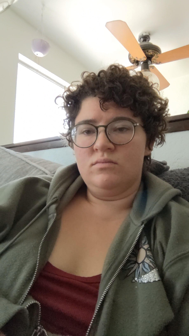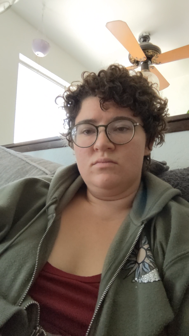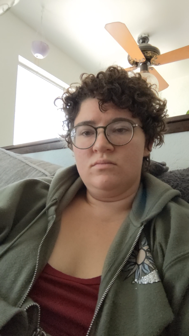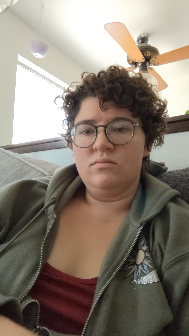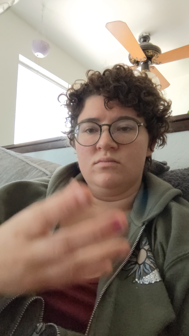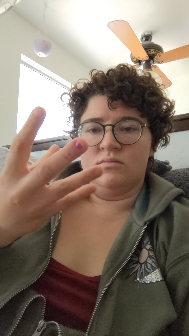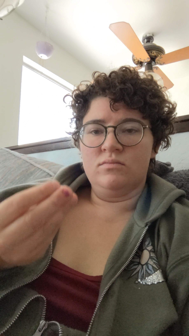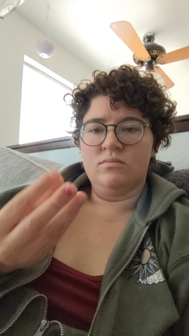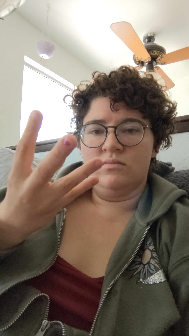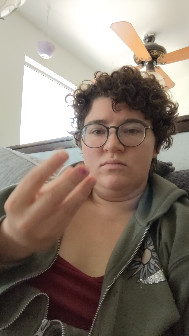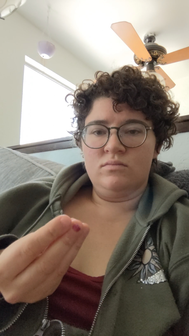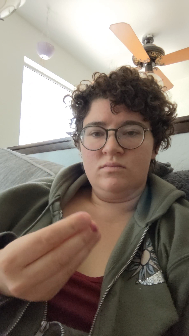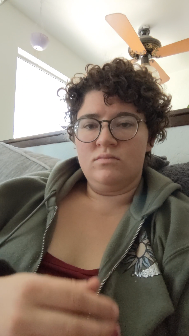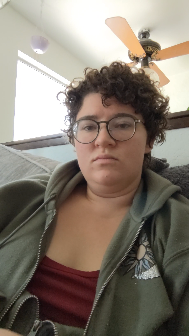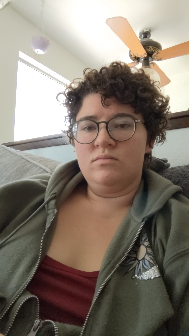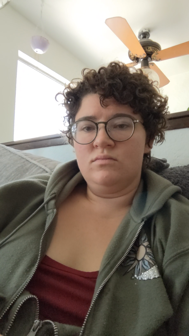gentle